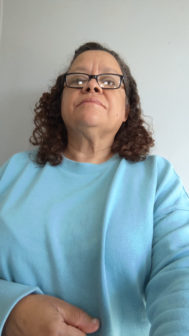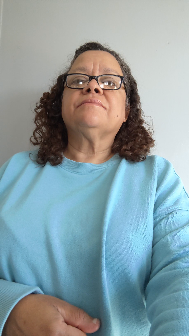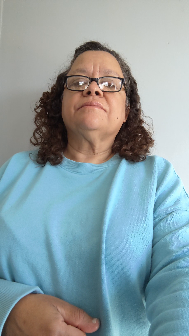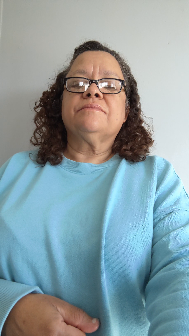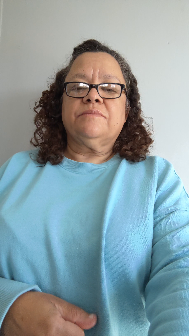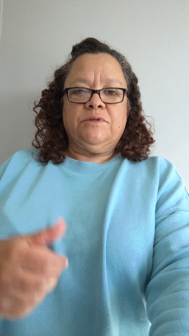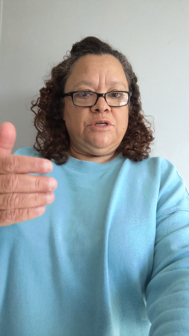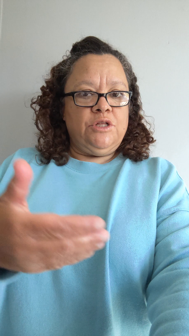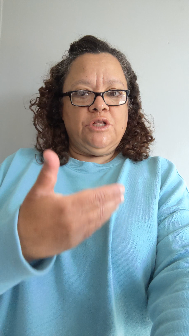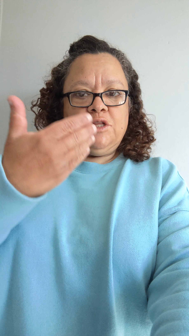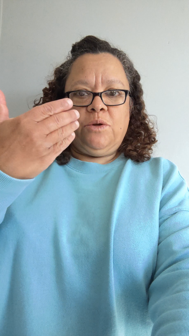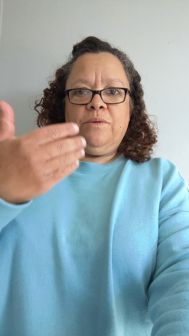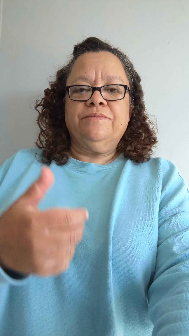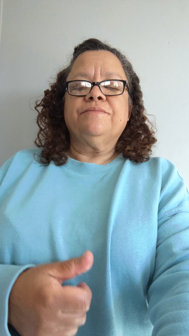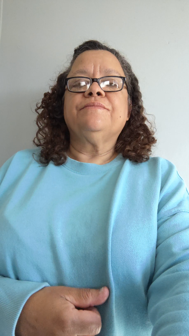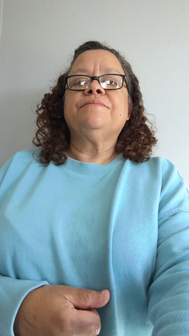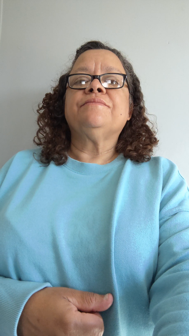new